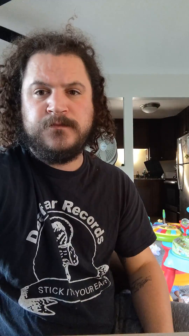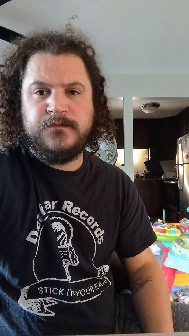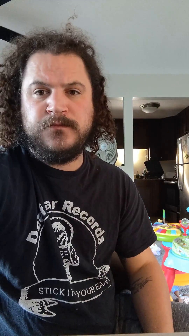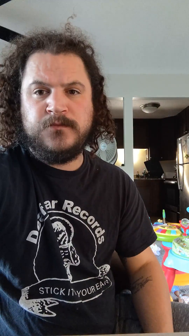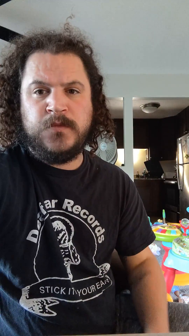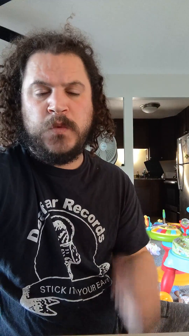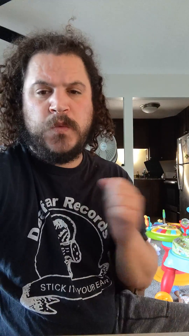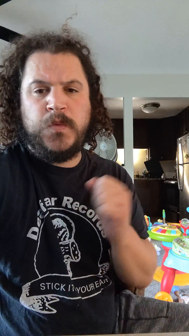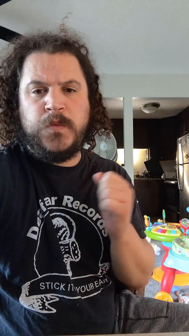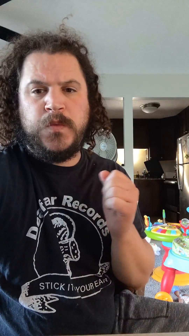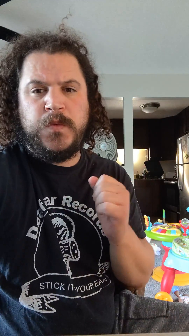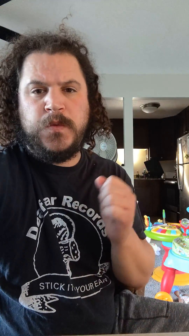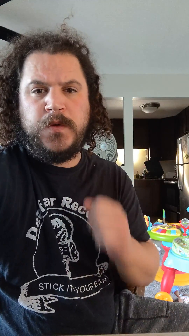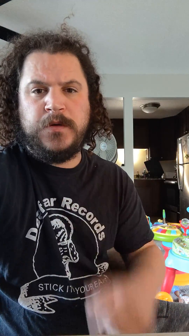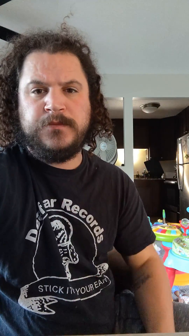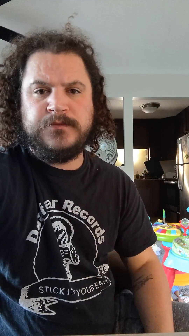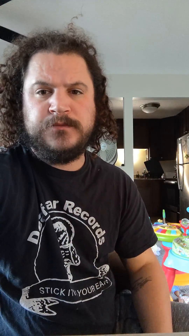cold